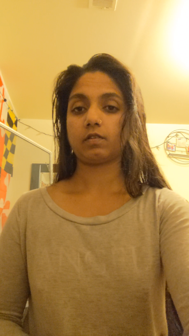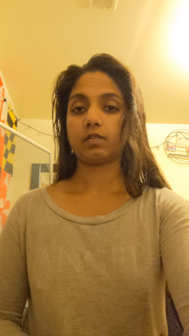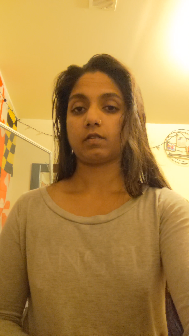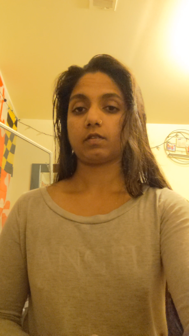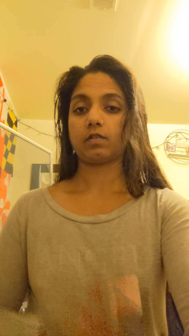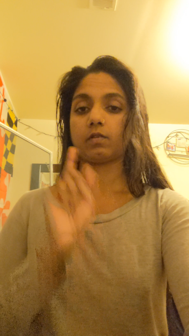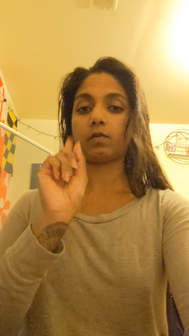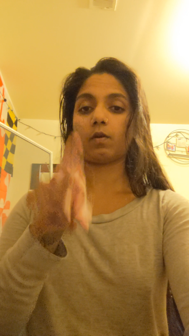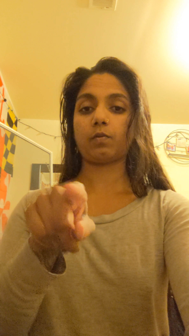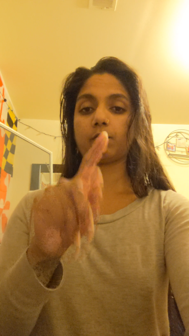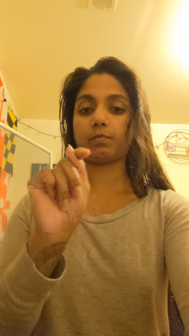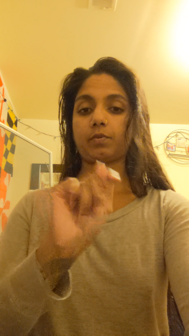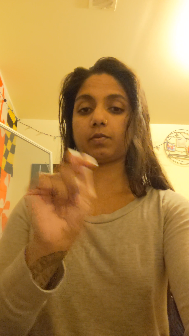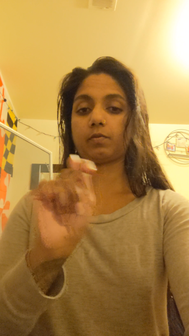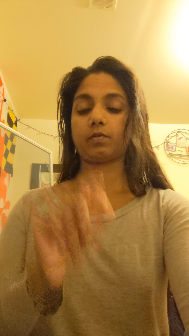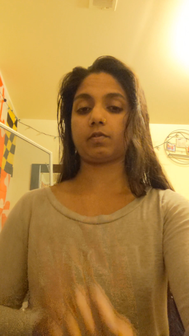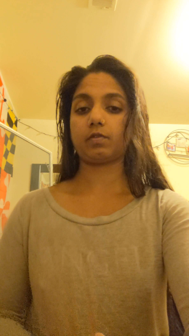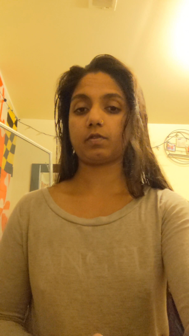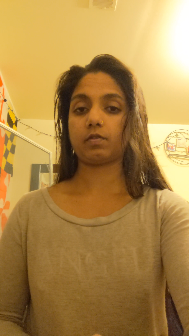go potty